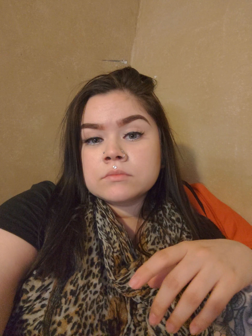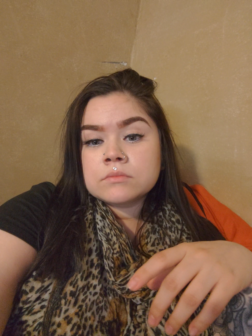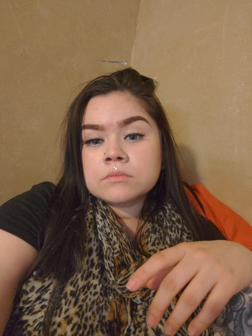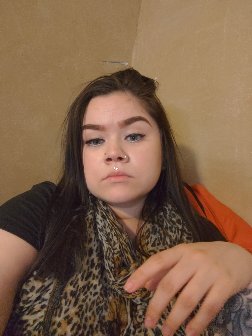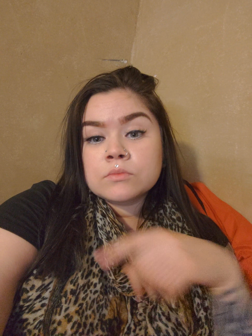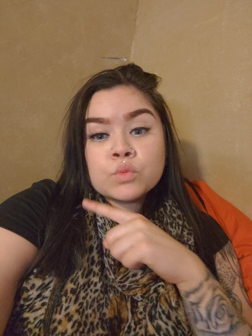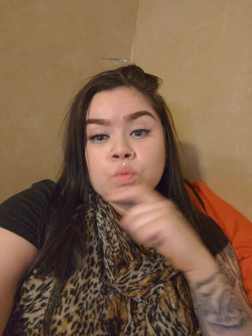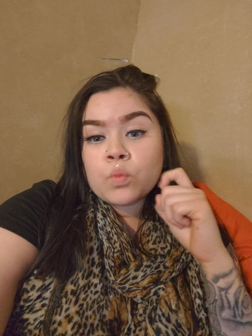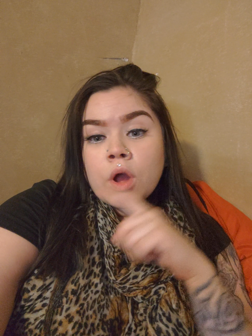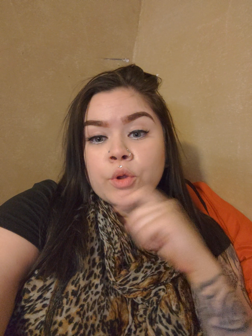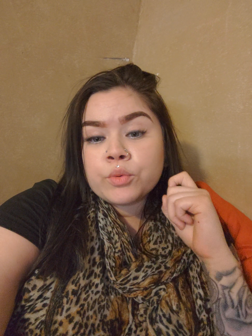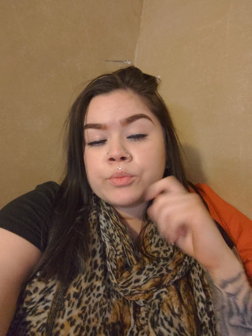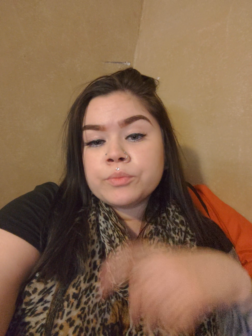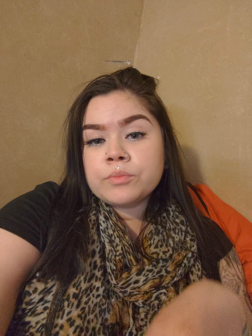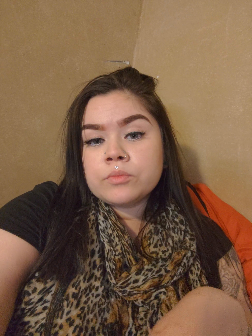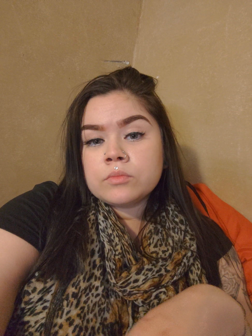dryer